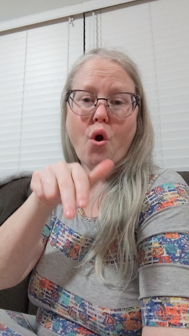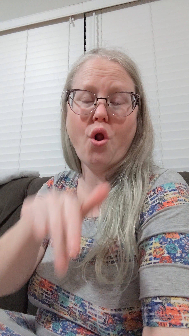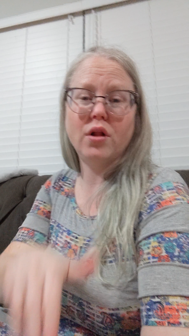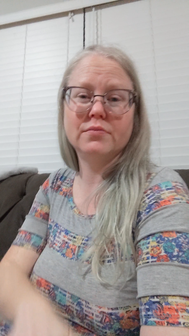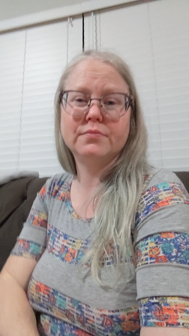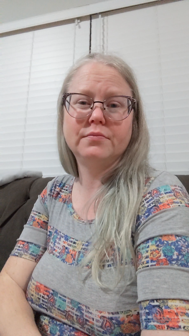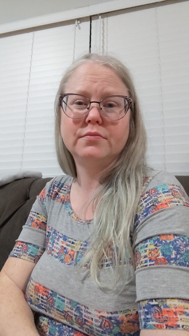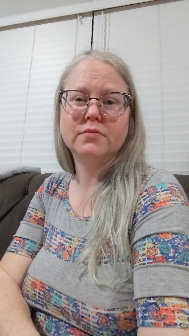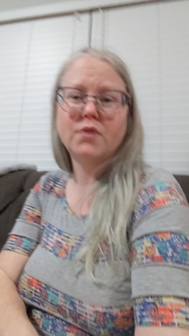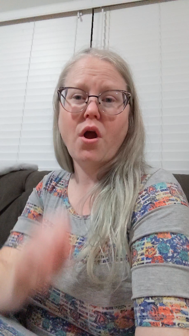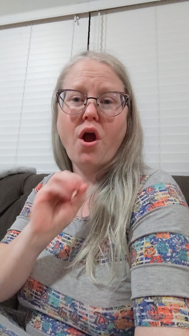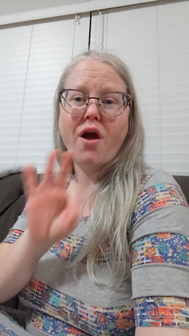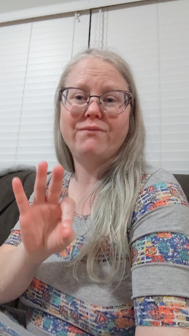of